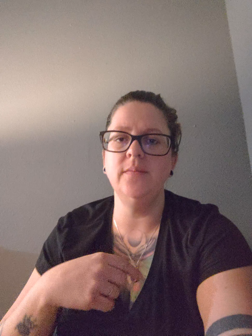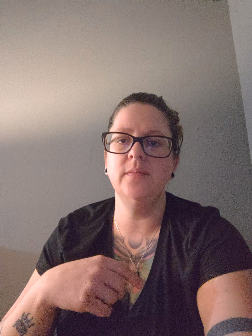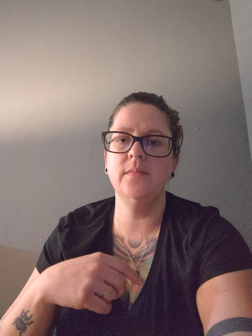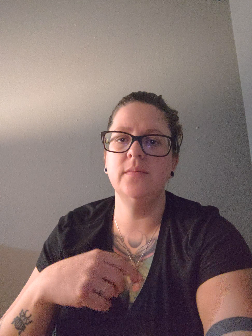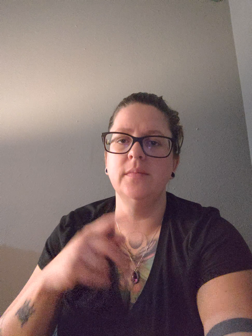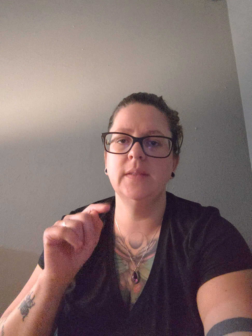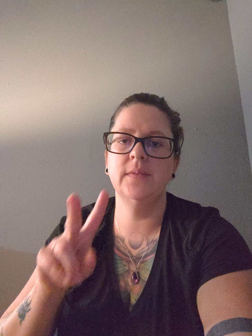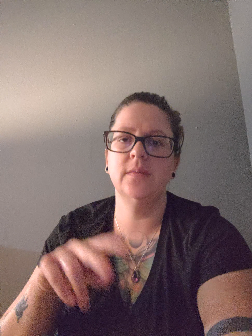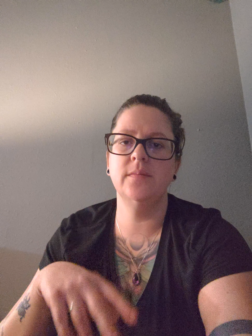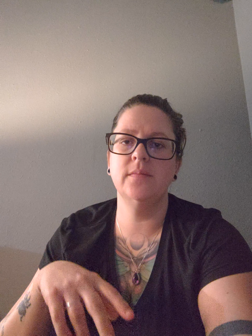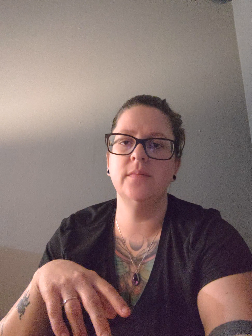TV